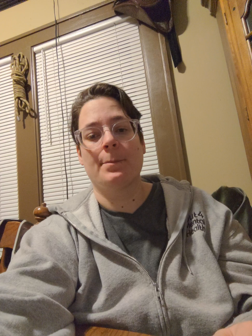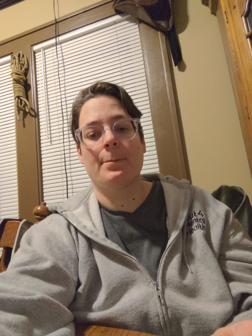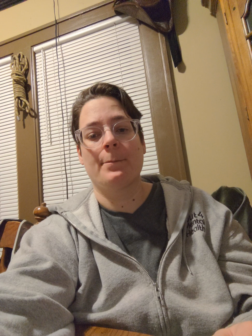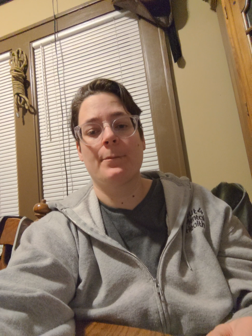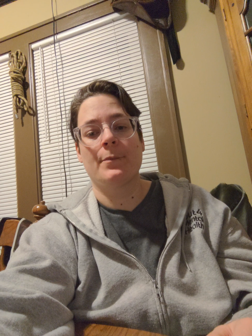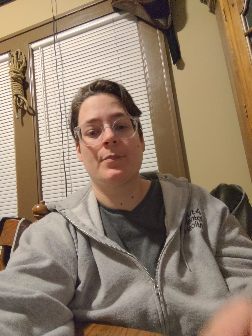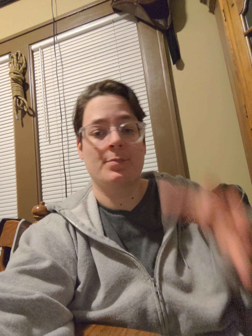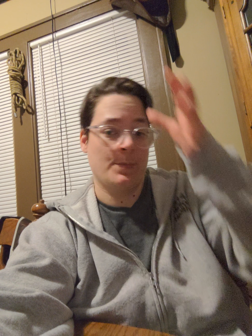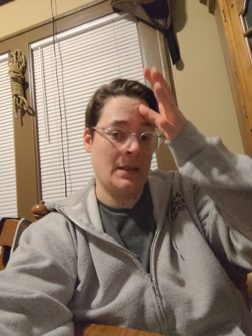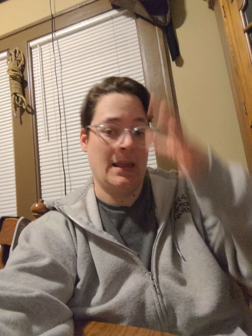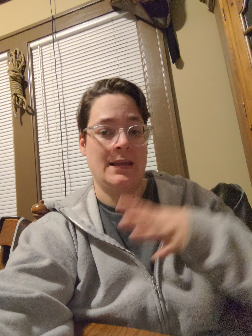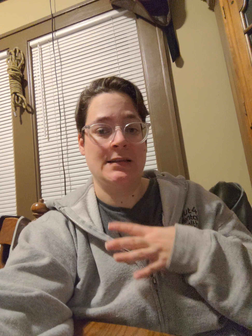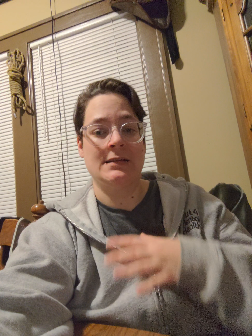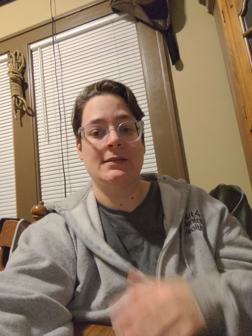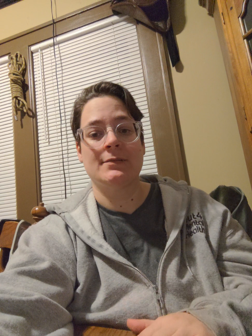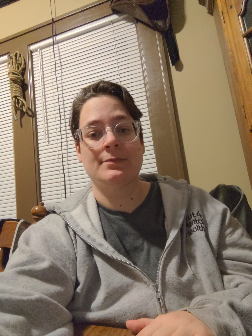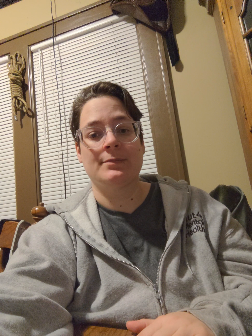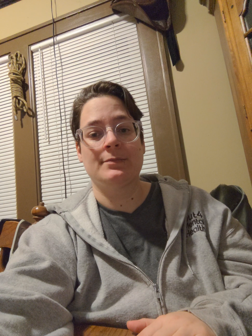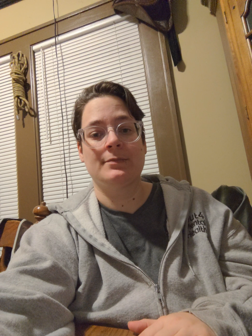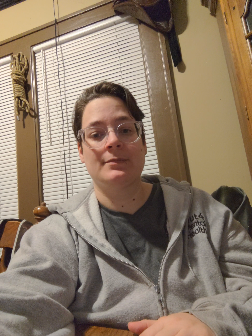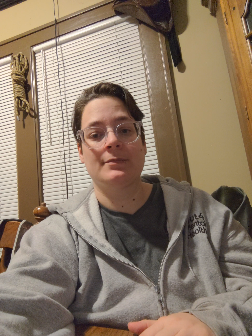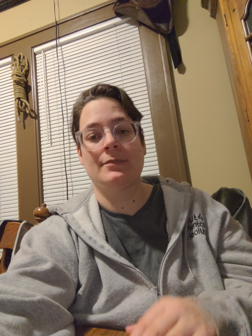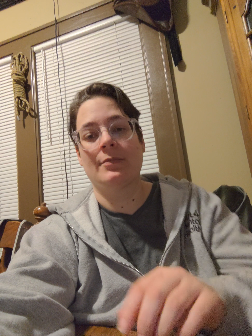man